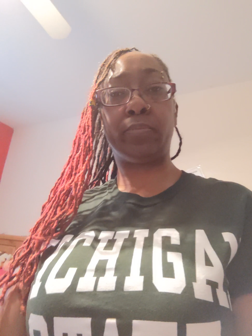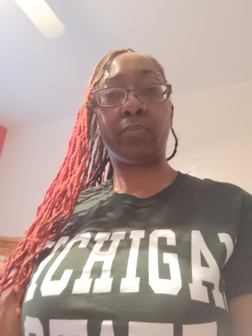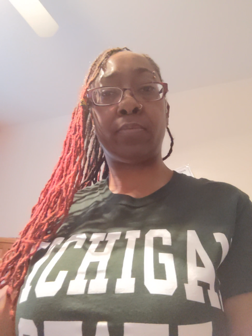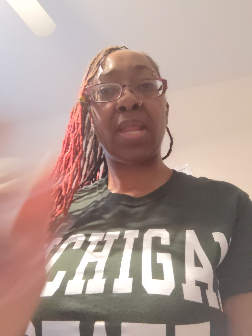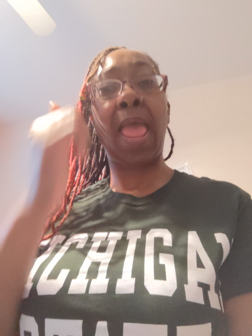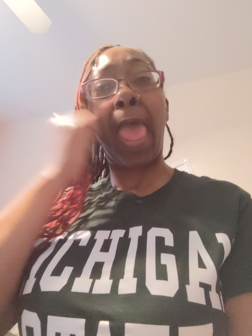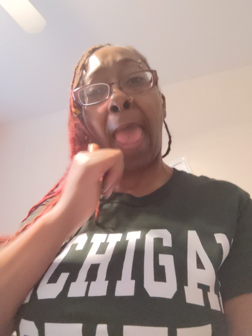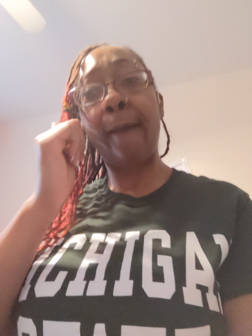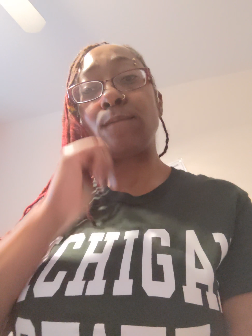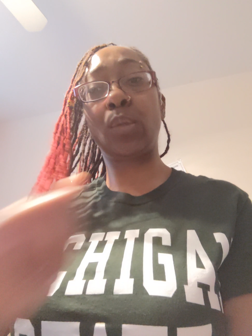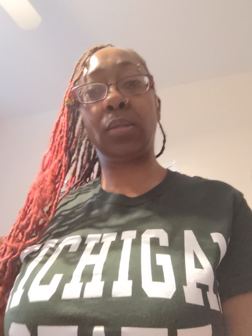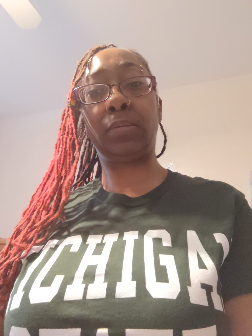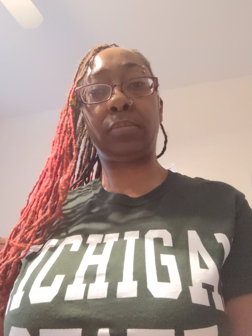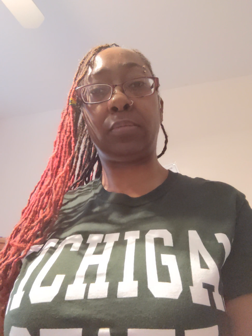every